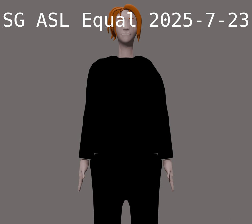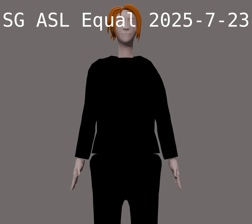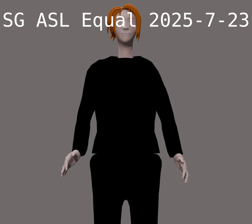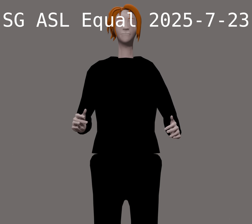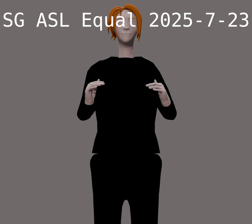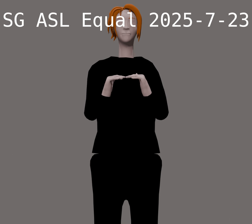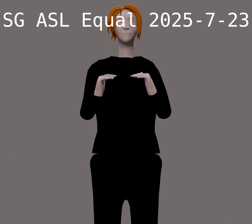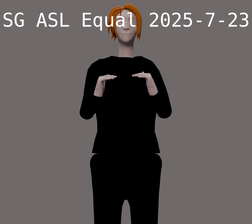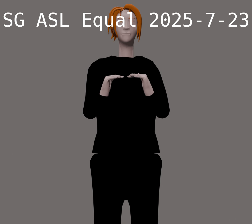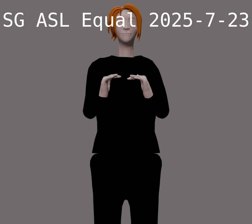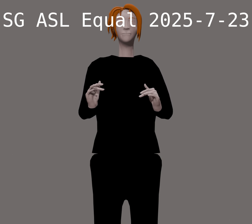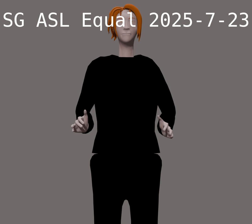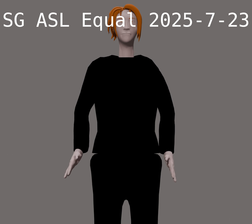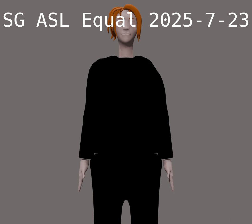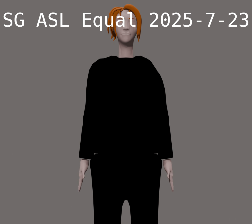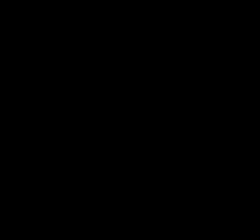Equal